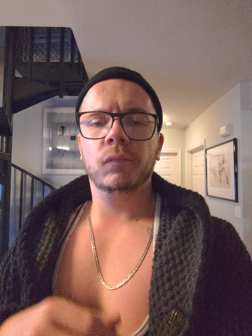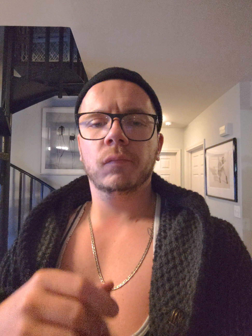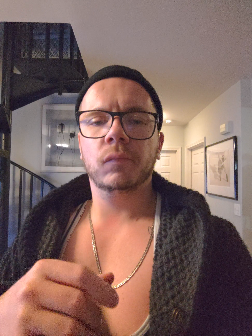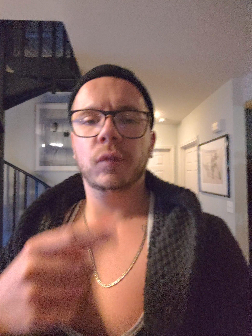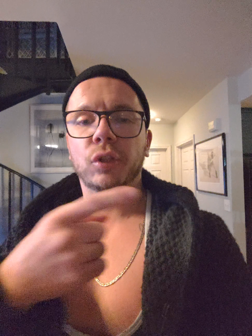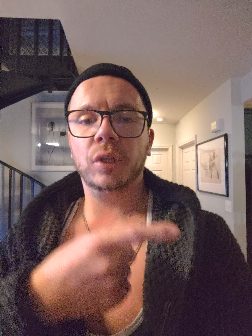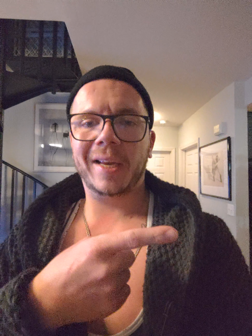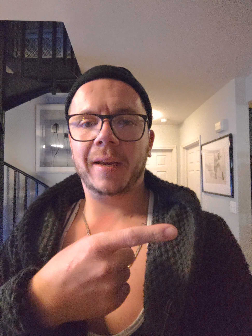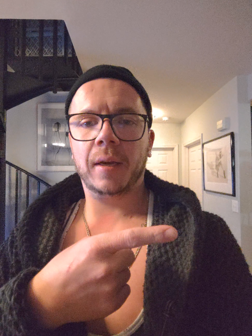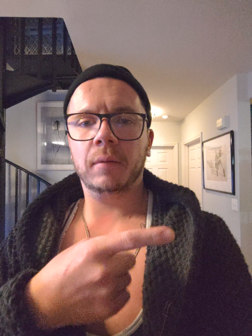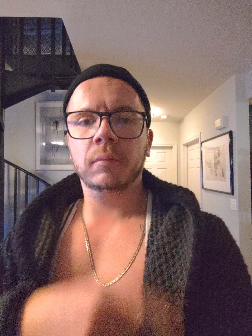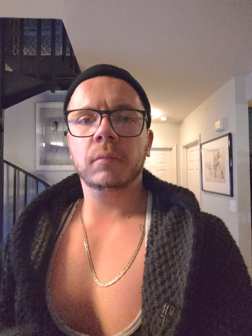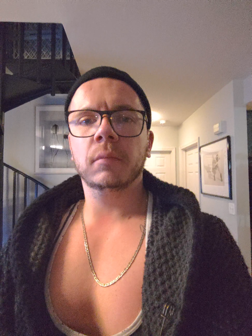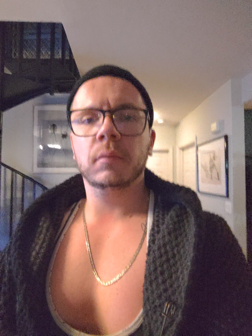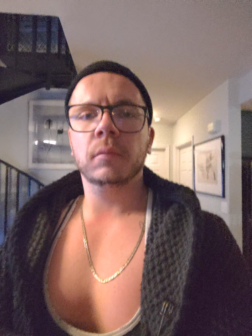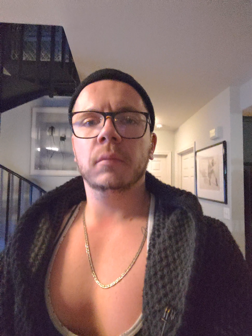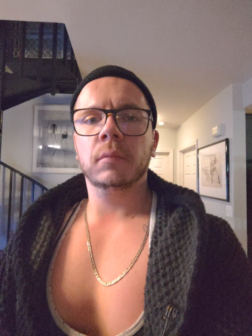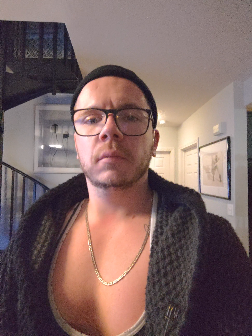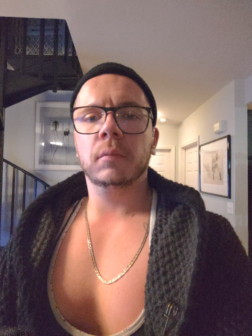he/she/it